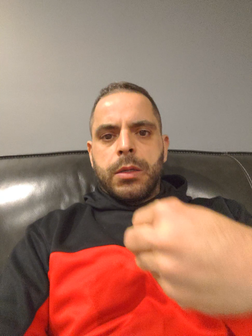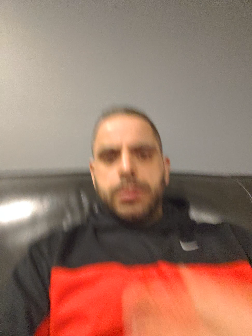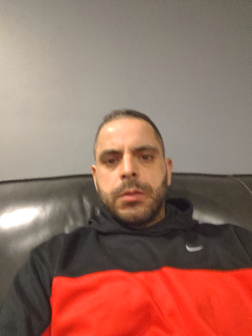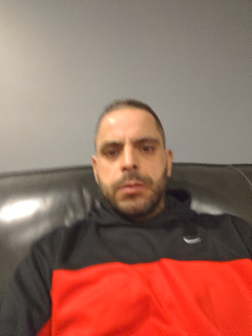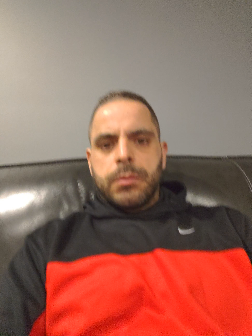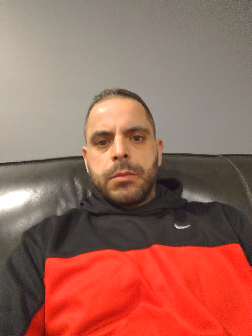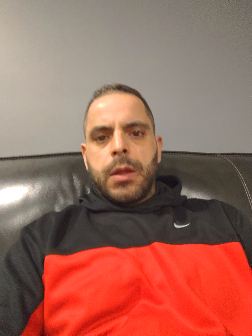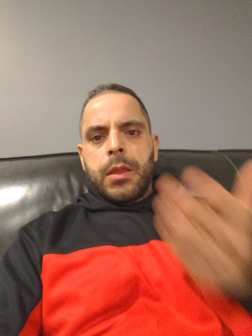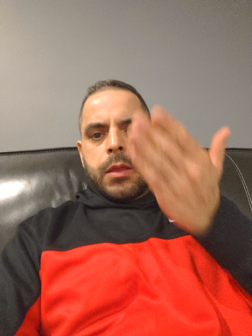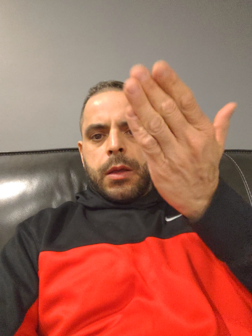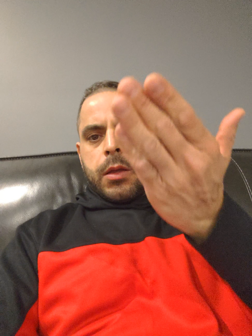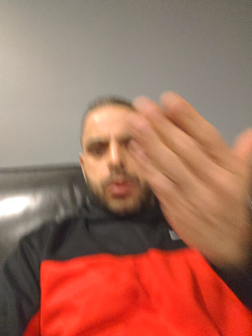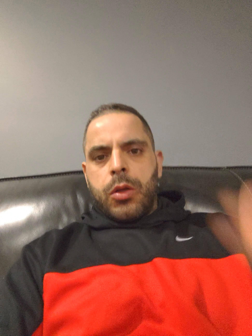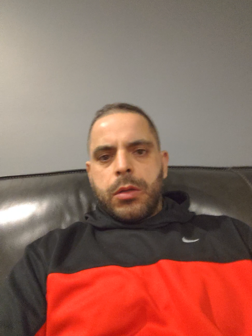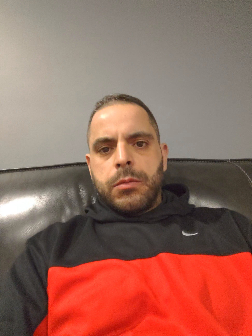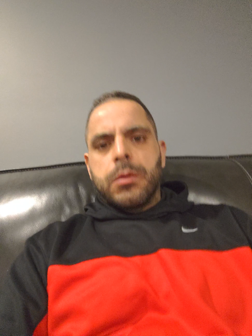there